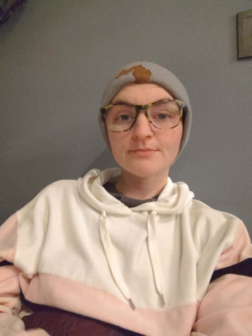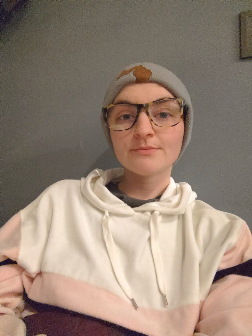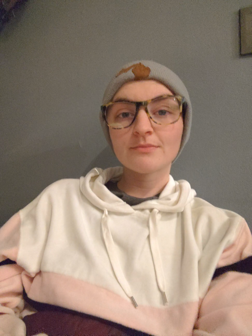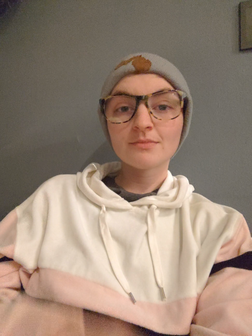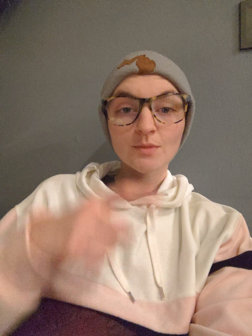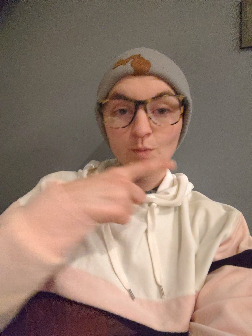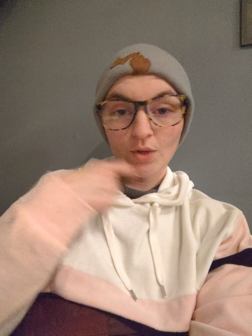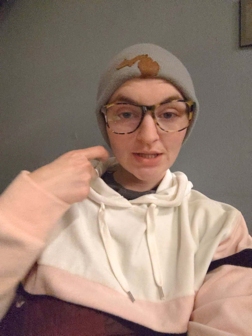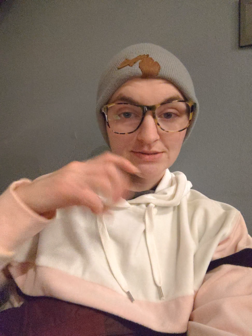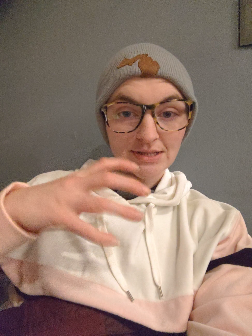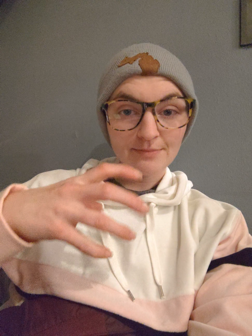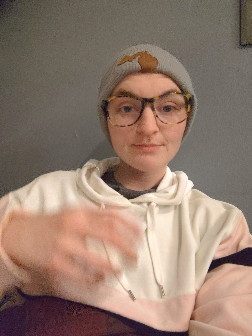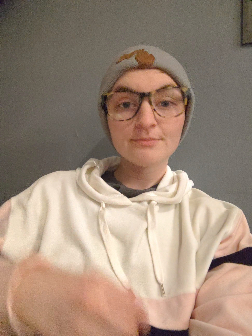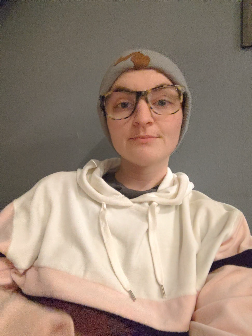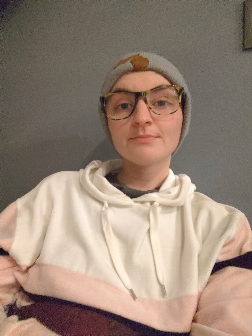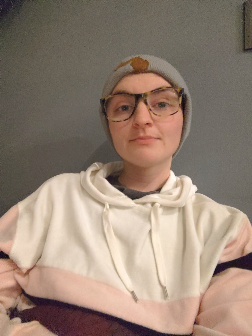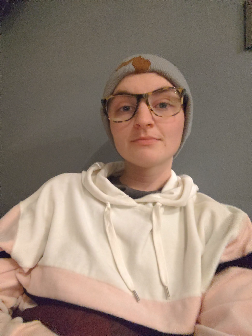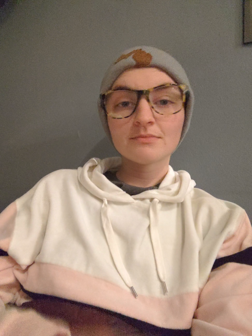dryer